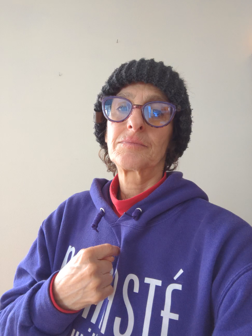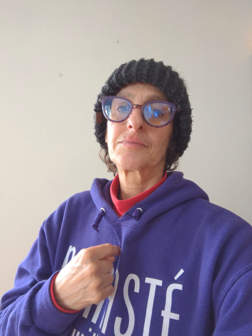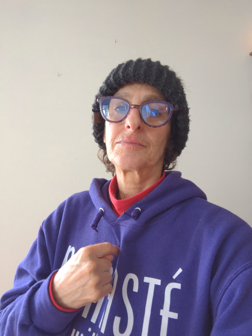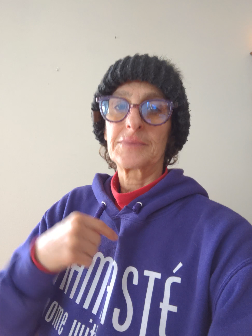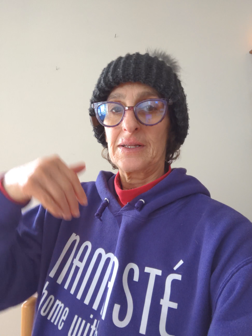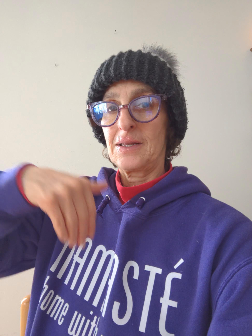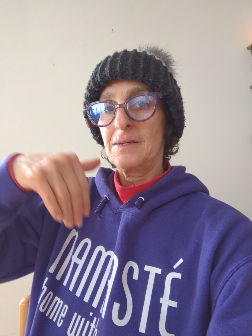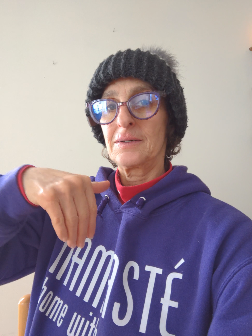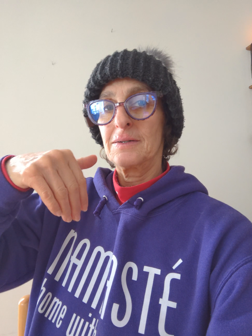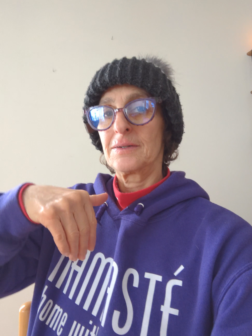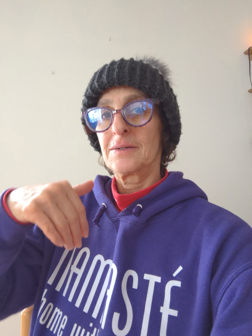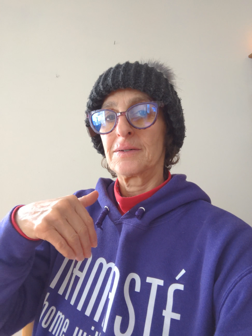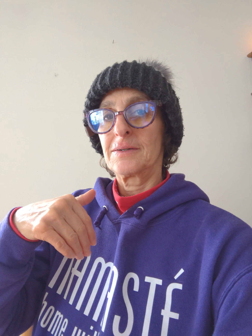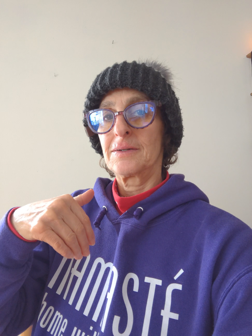night